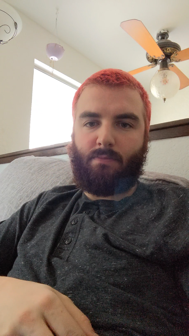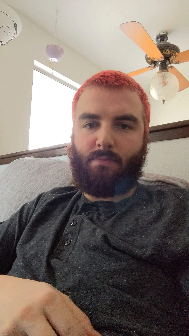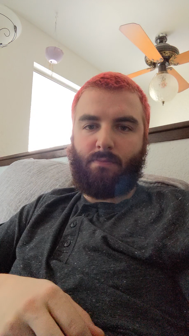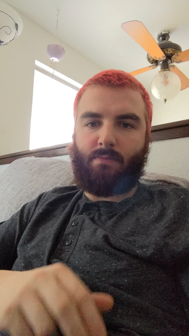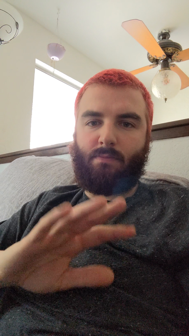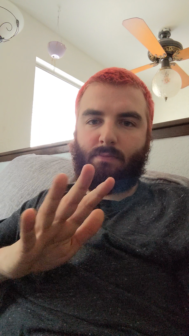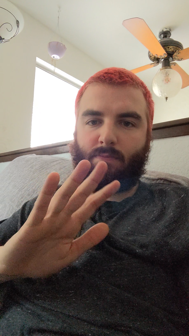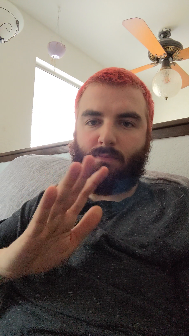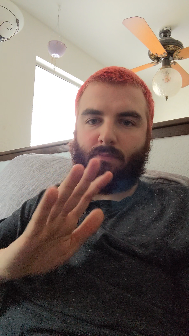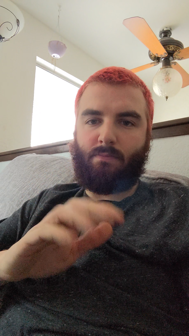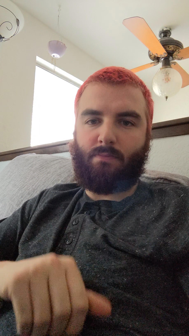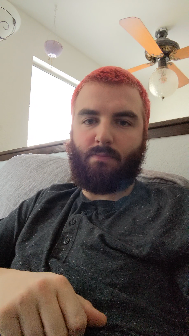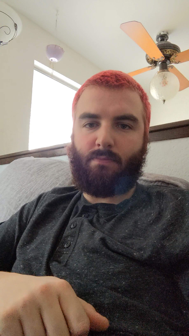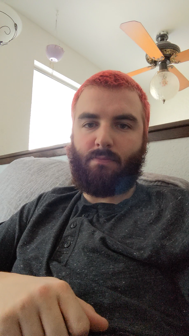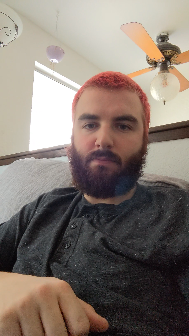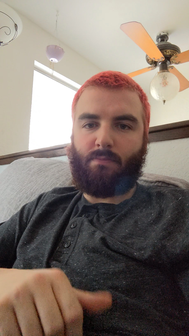cheese